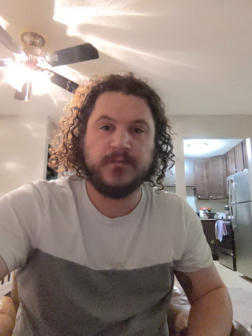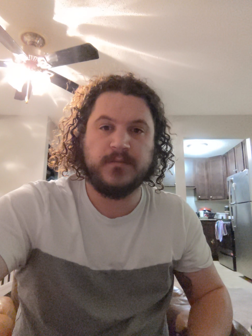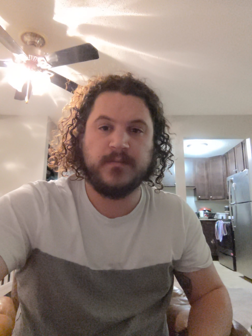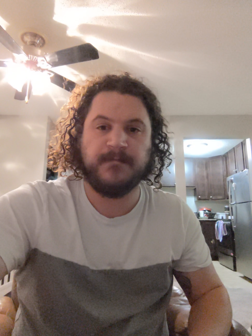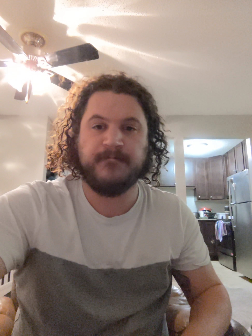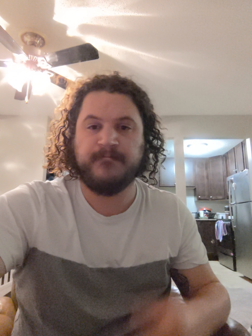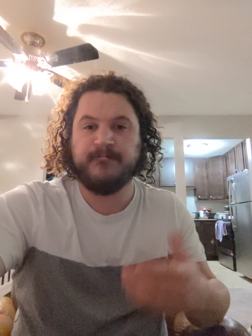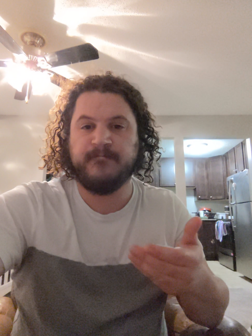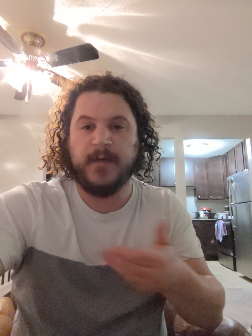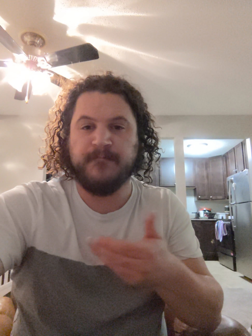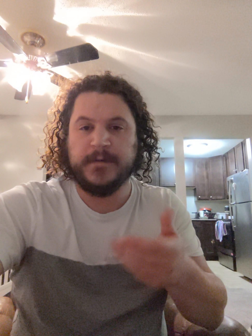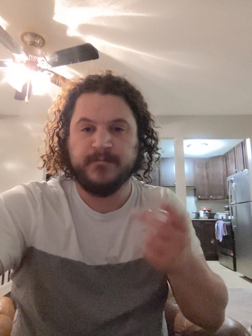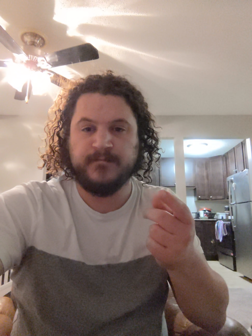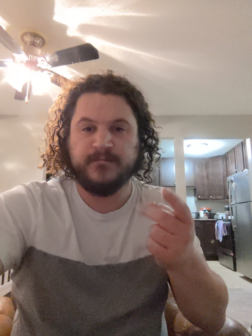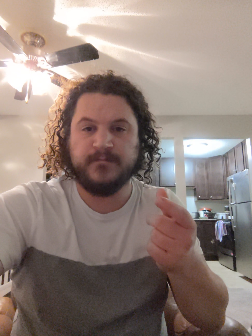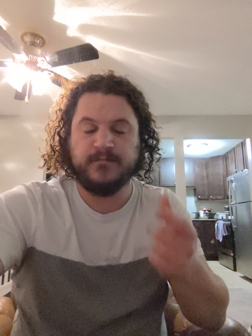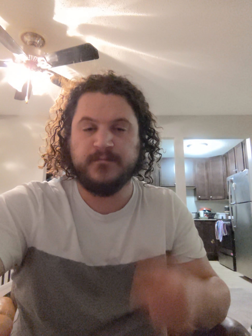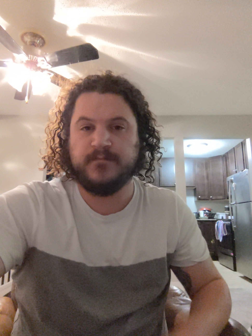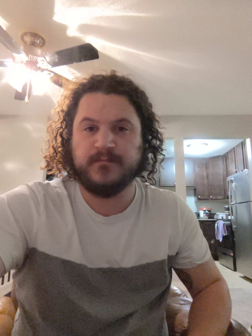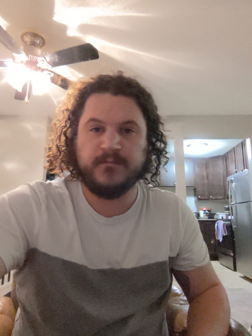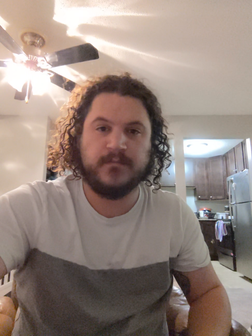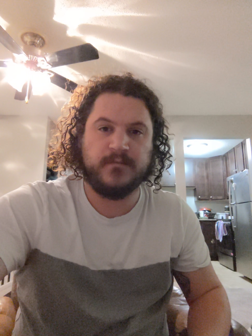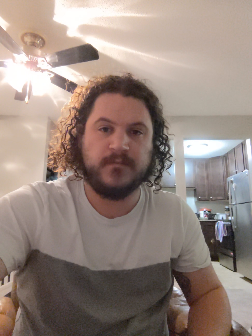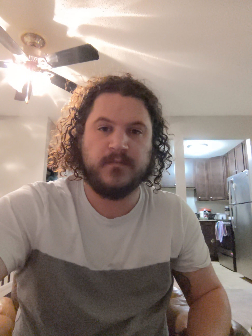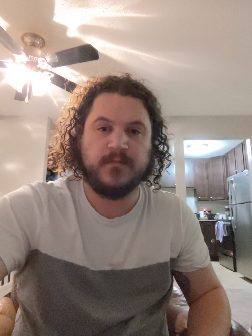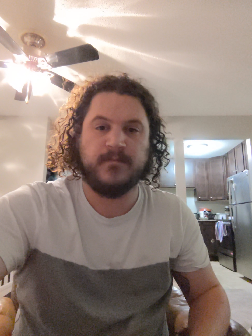puppy